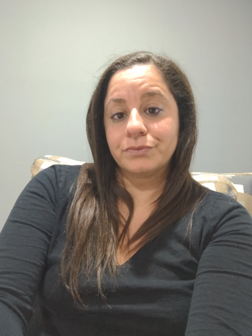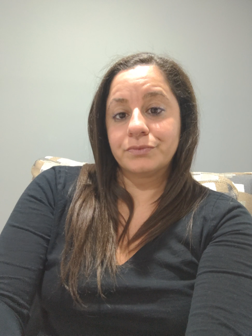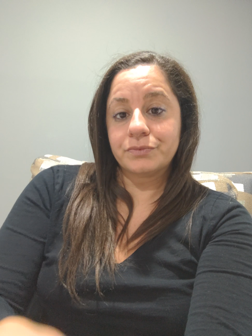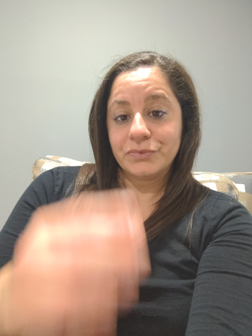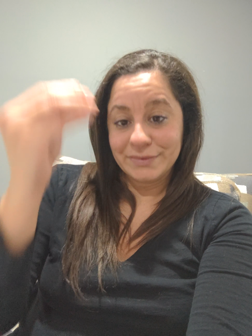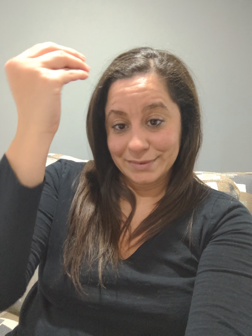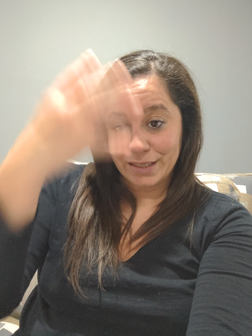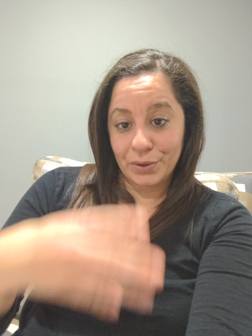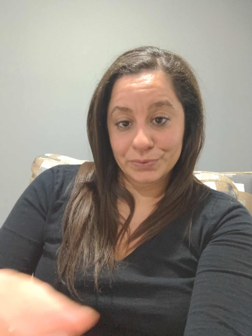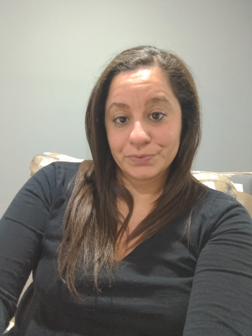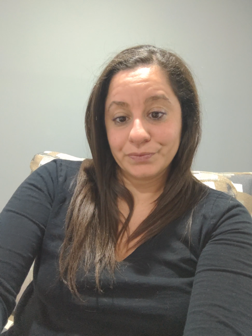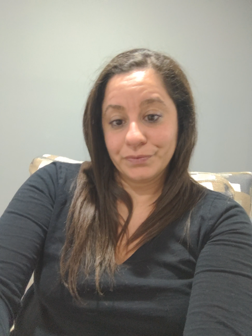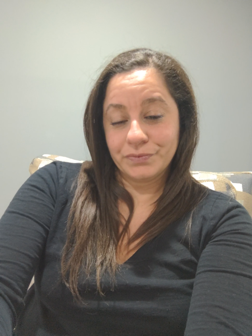shower